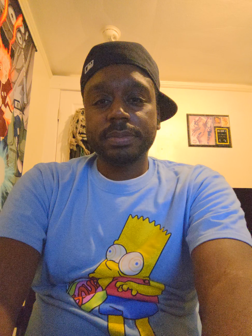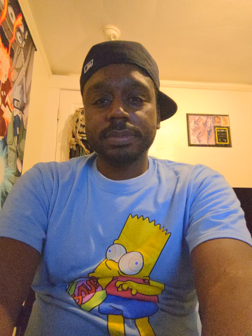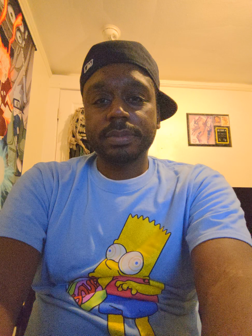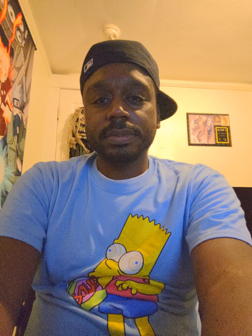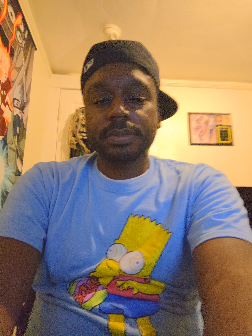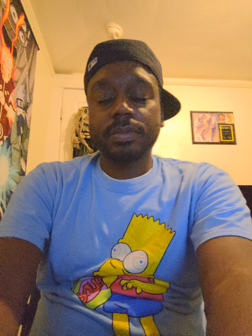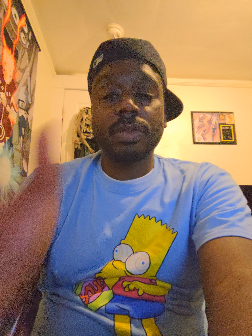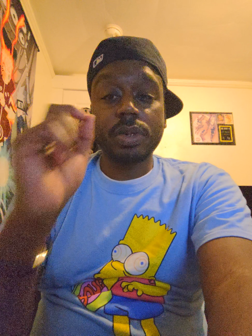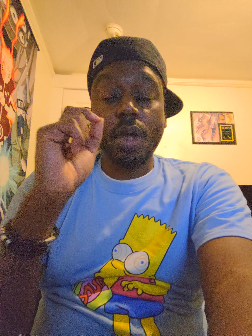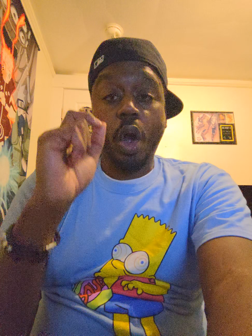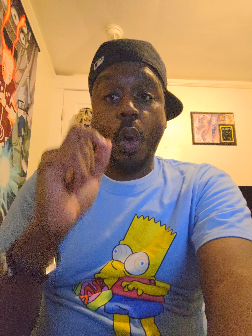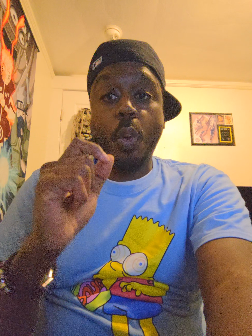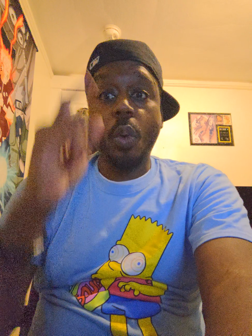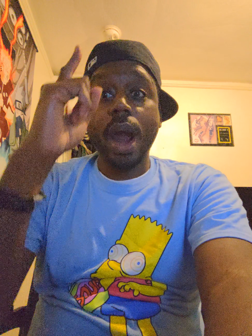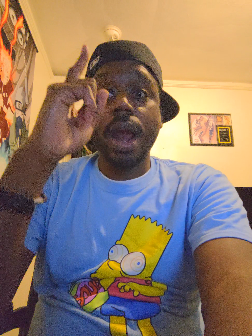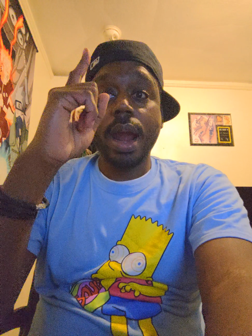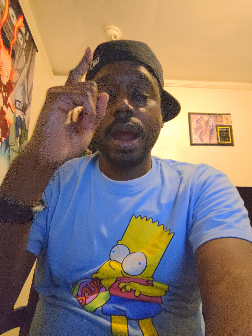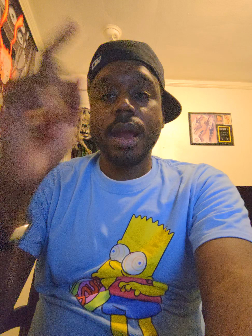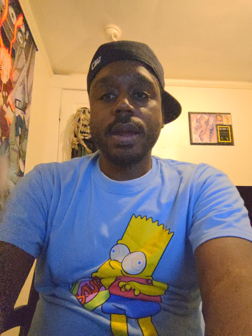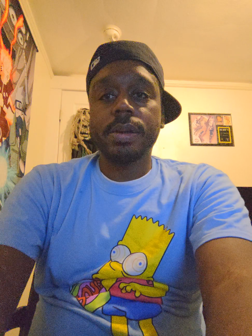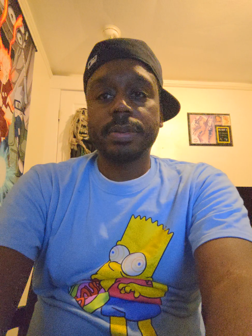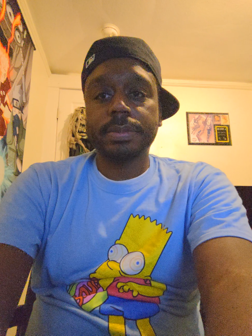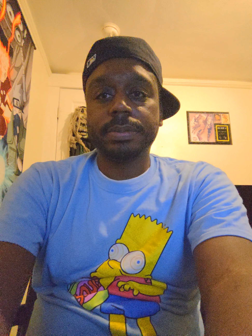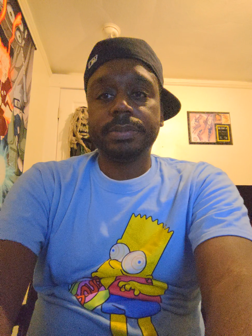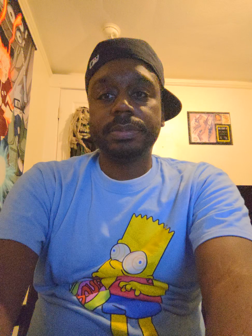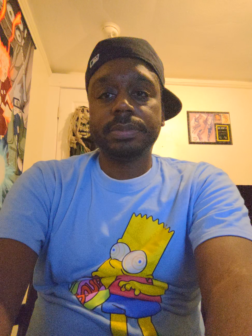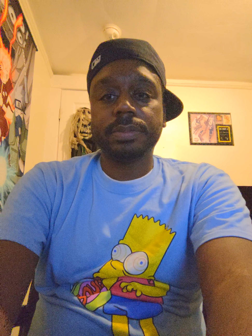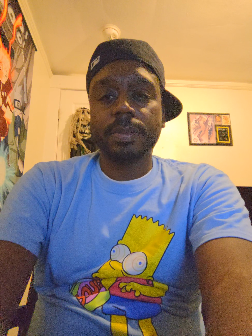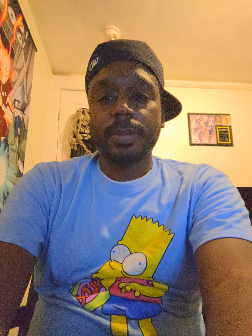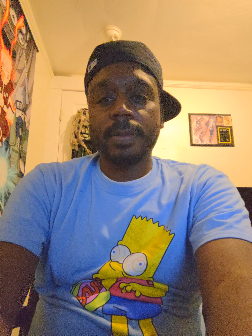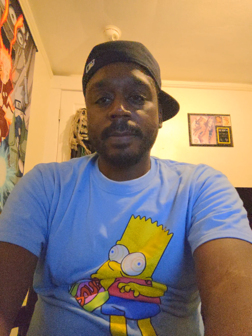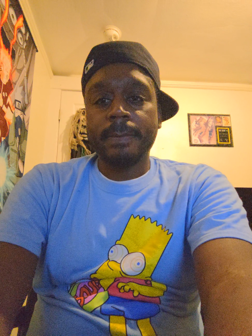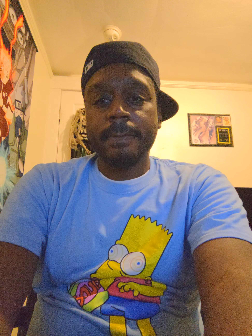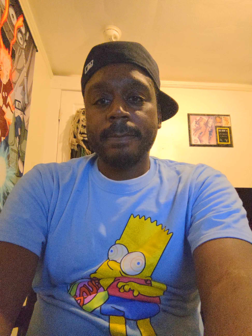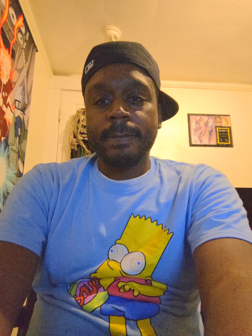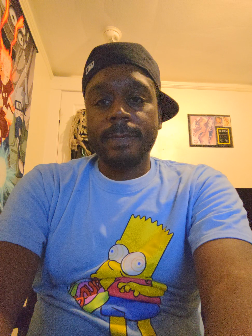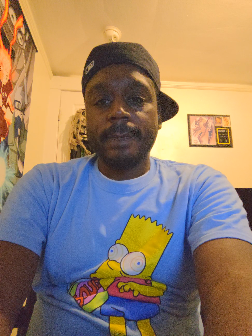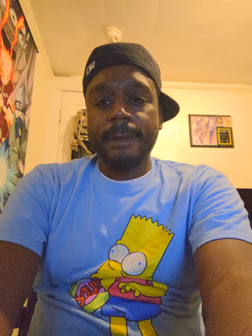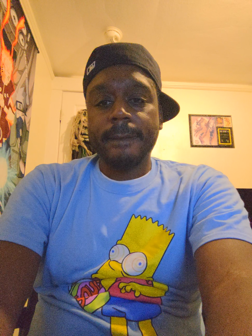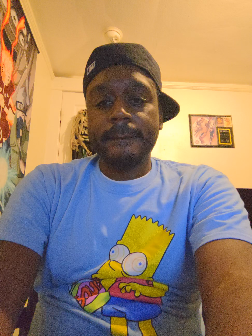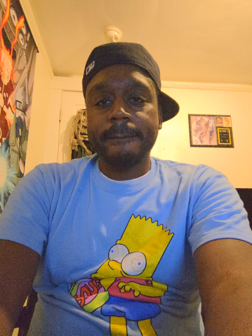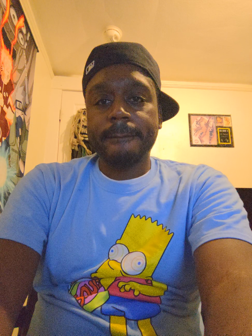awake